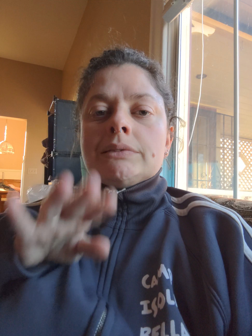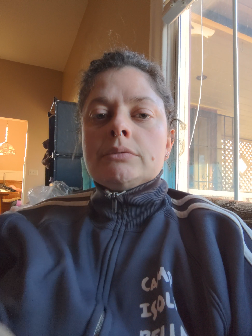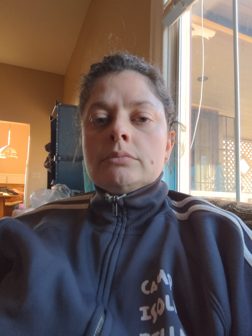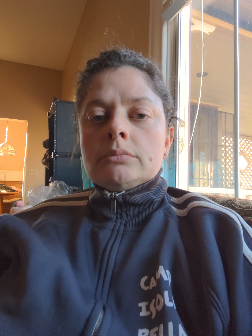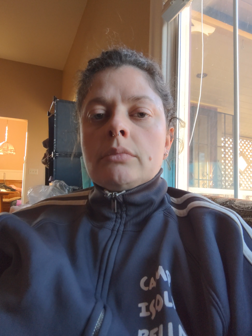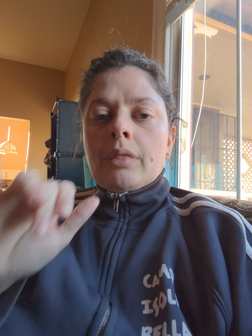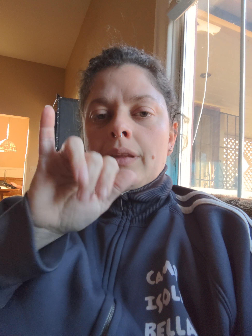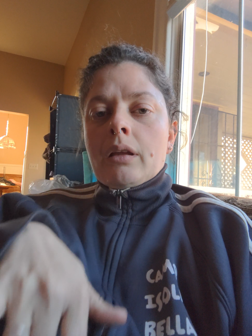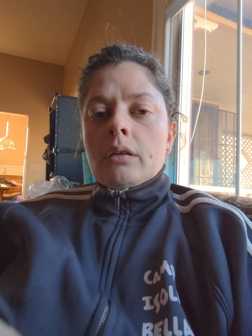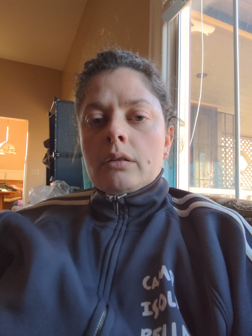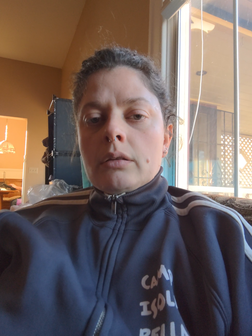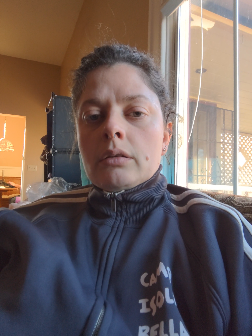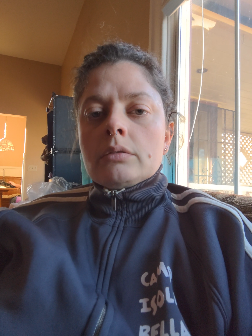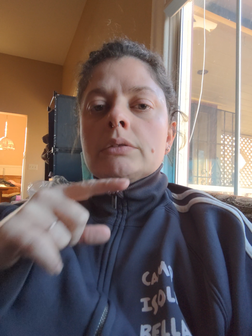that